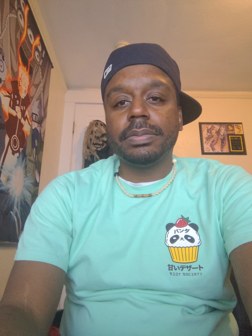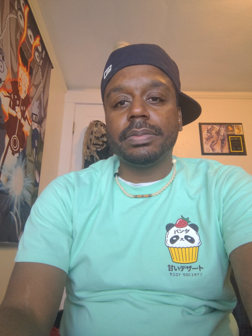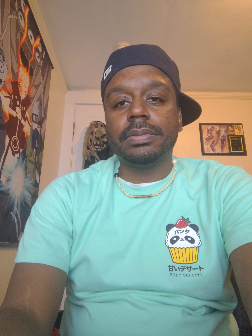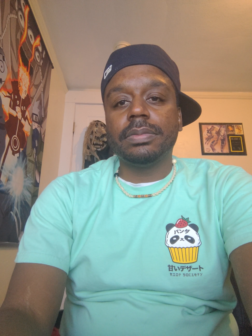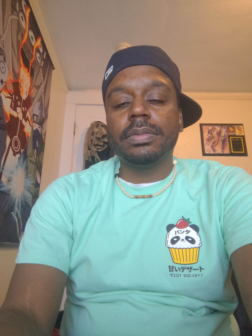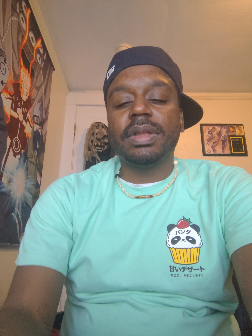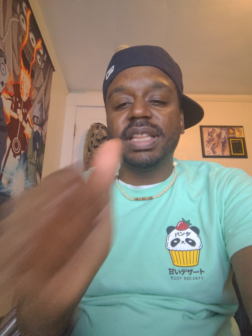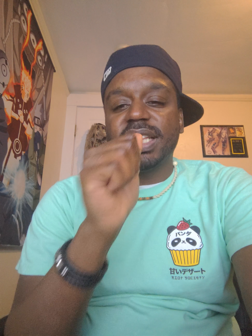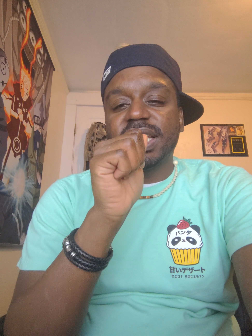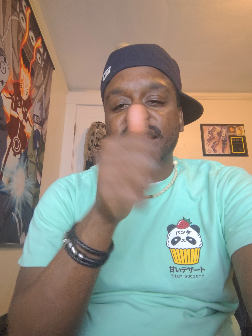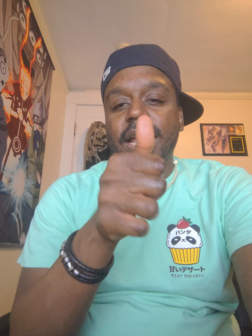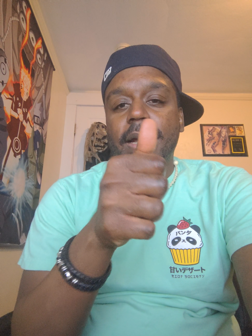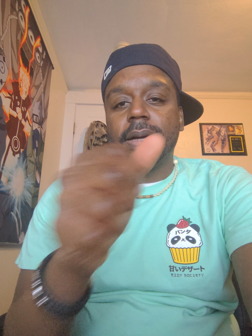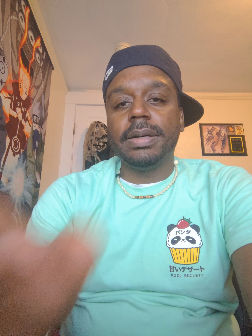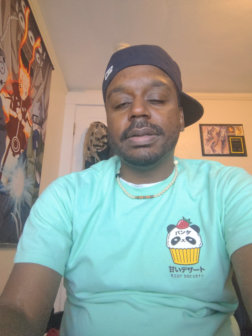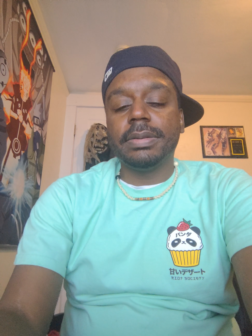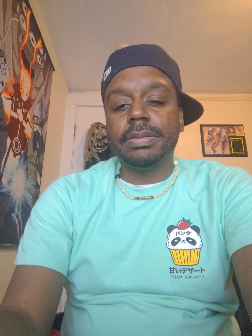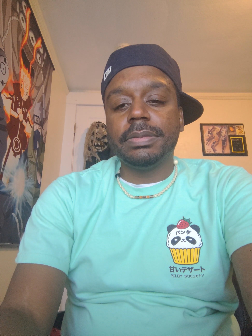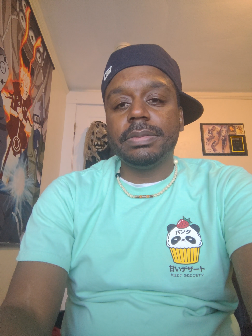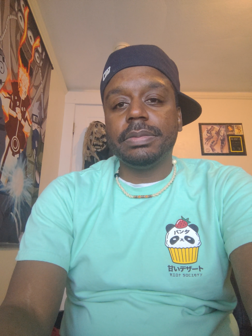nuts